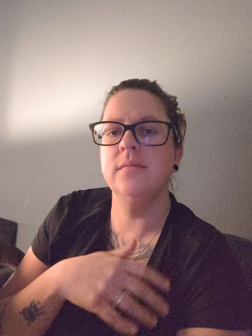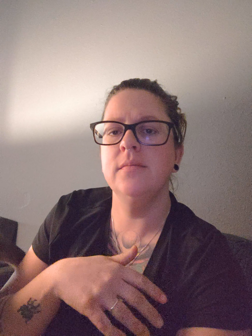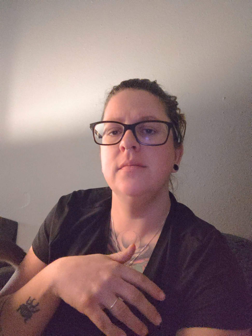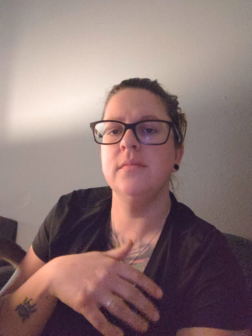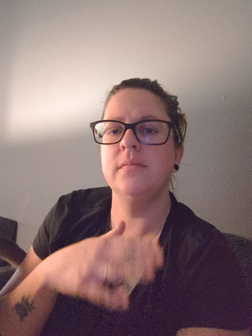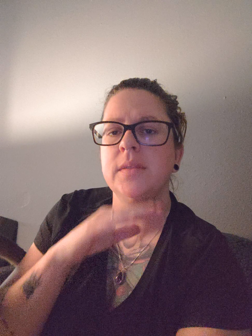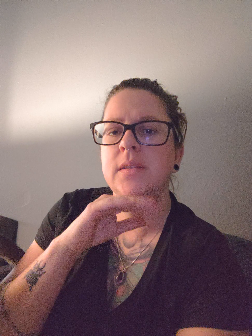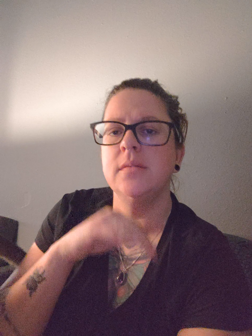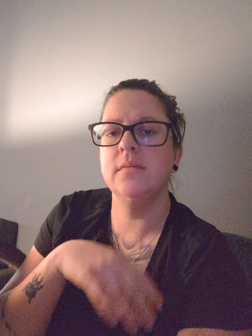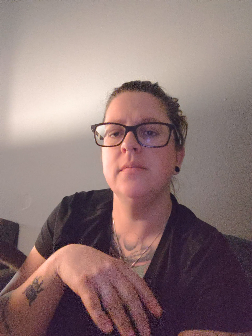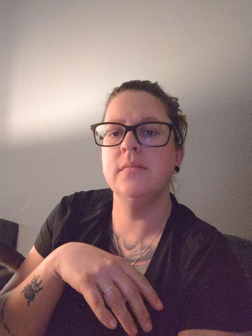pig